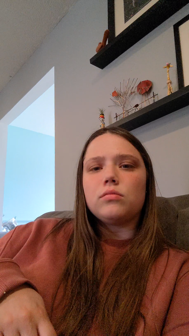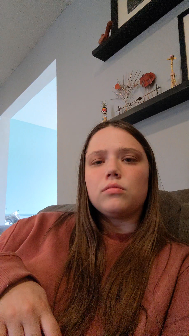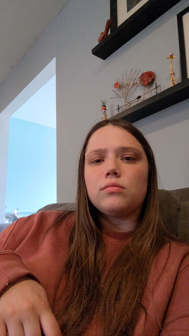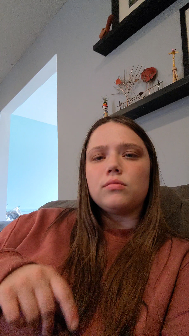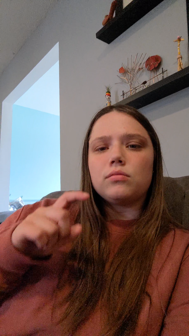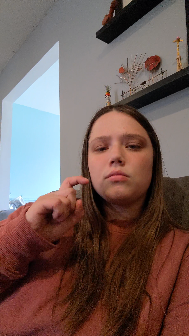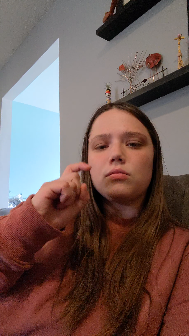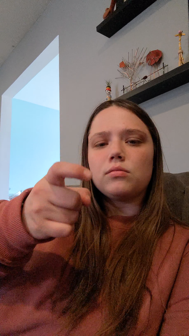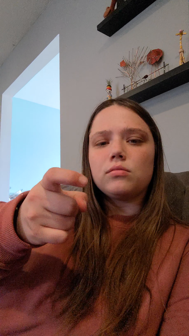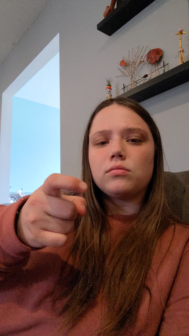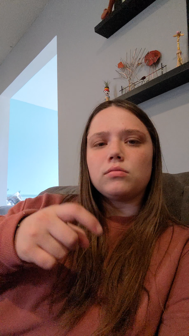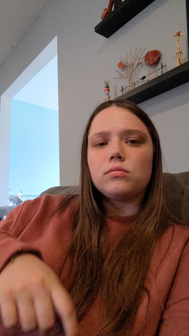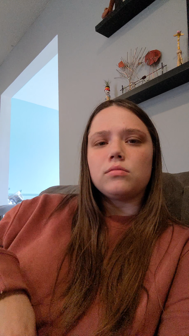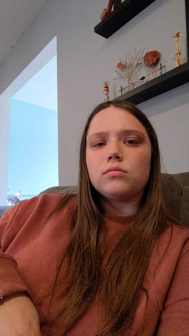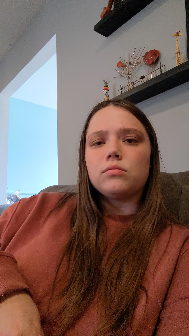present